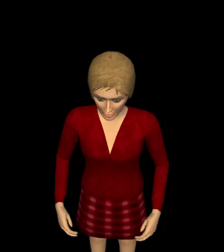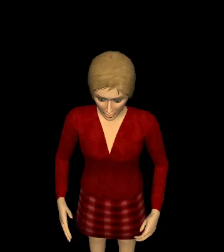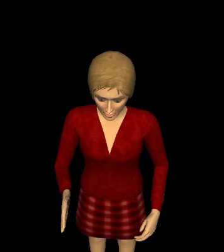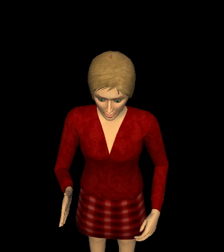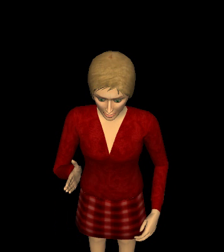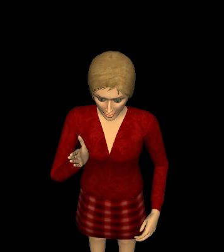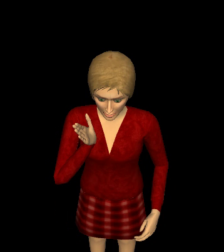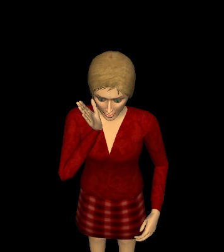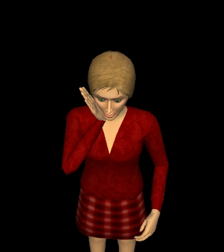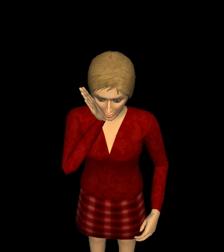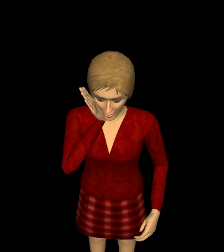ينام